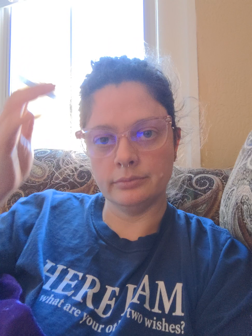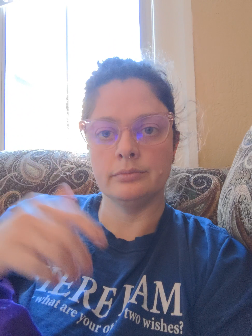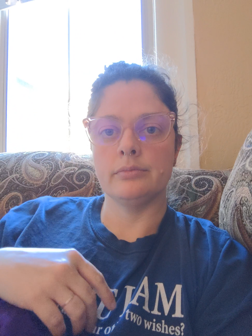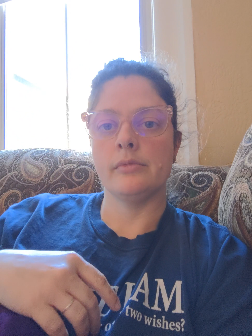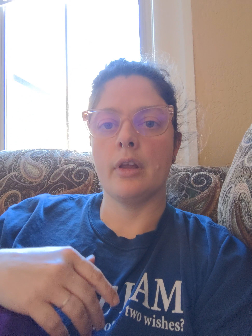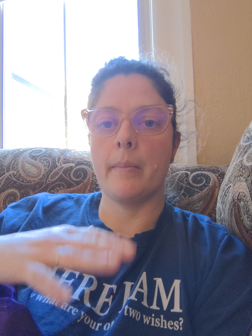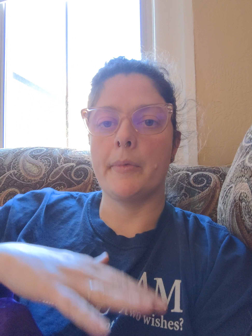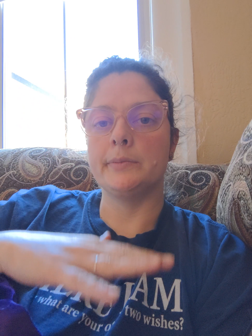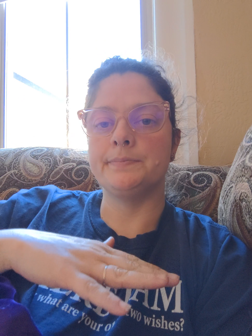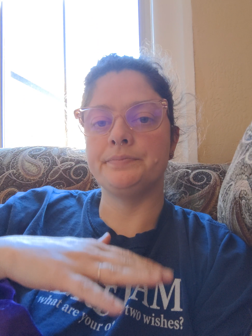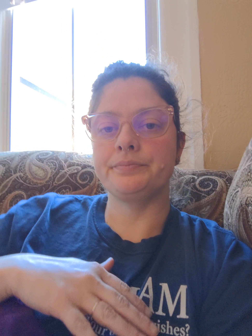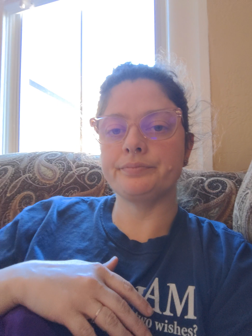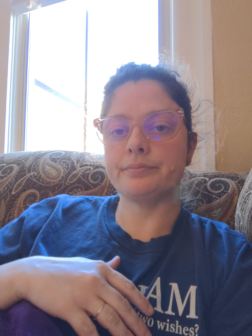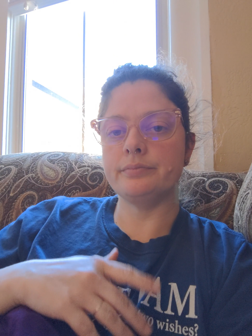table